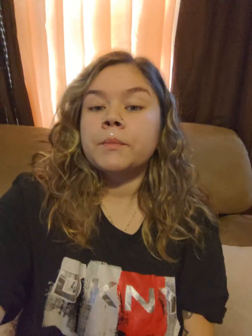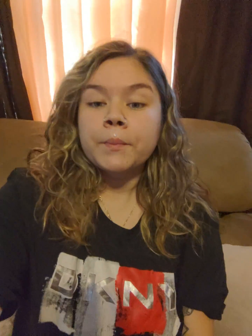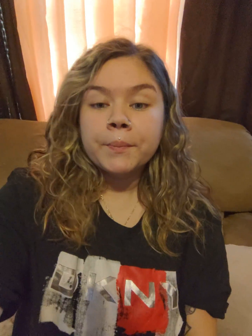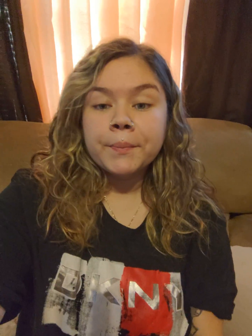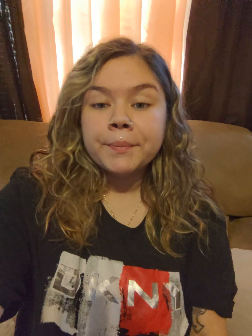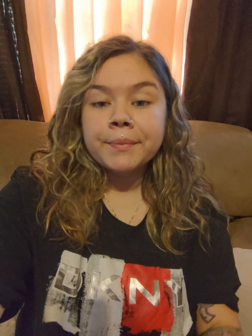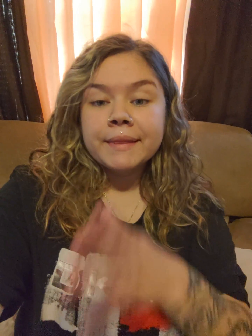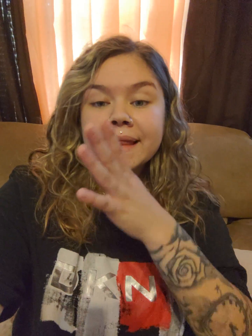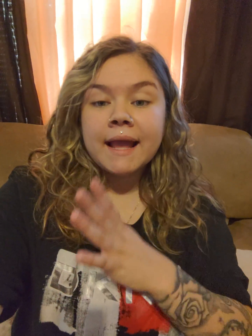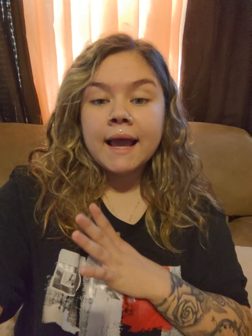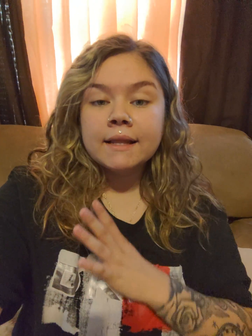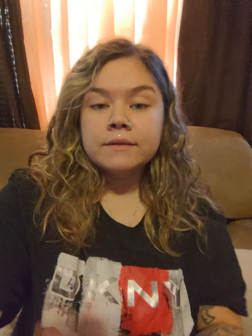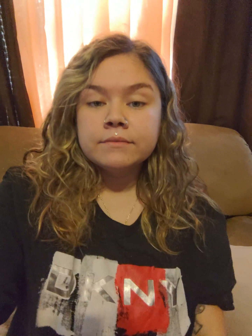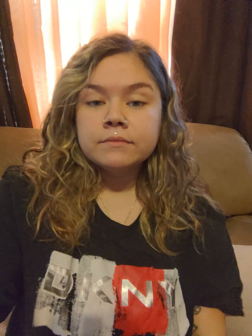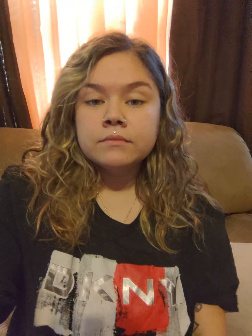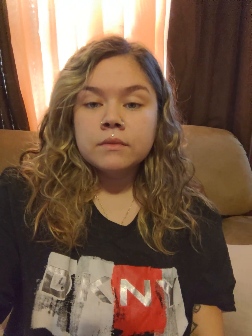lady